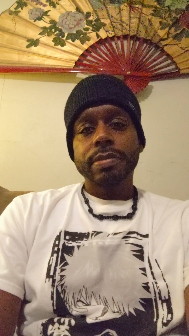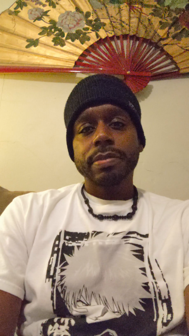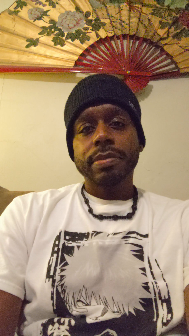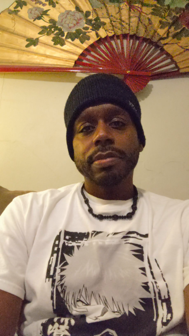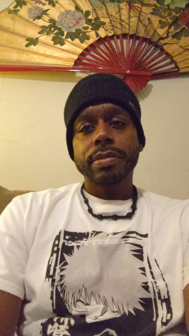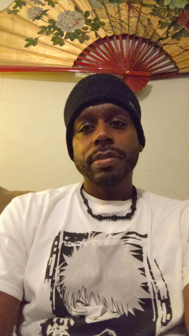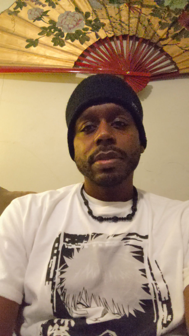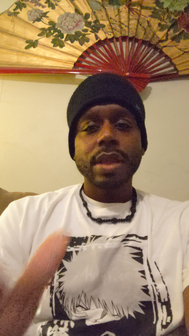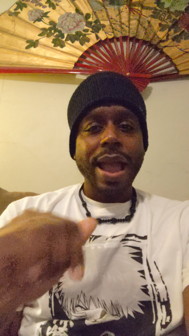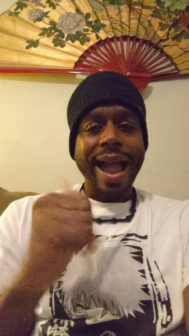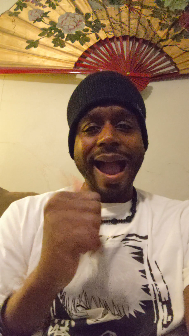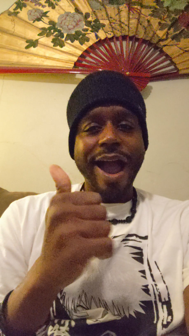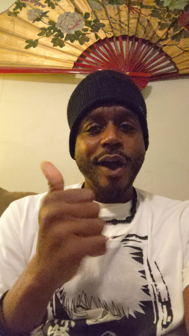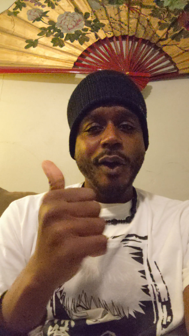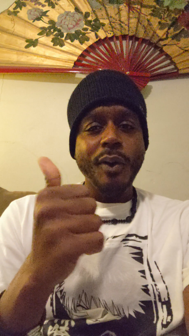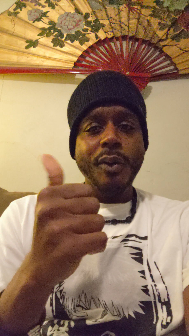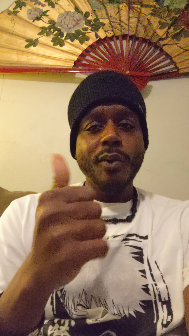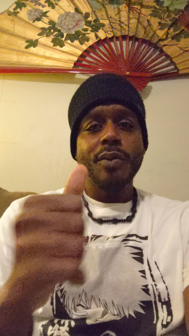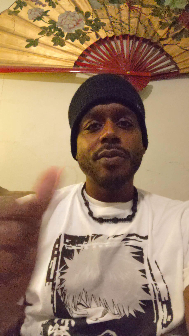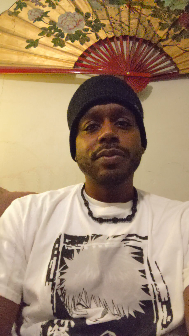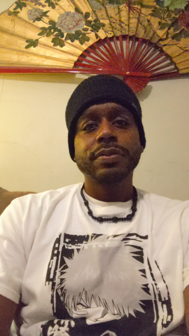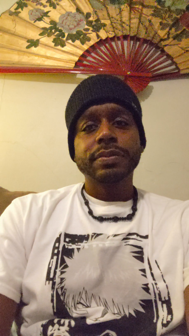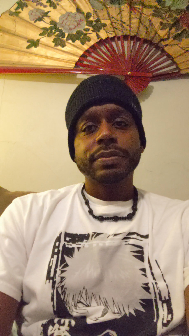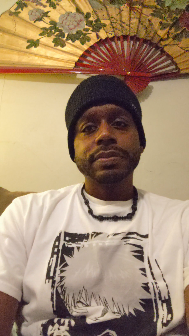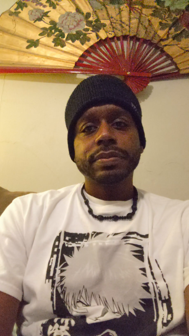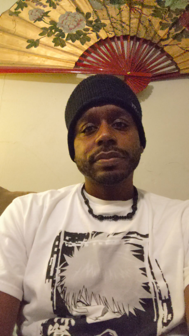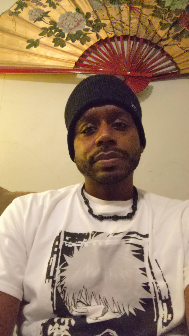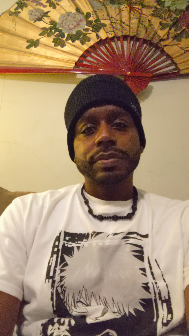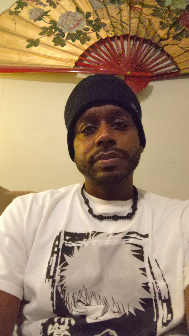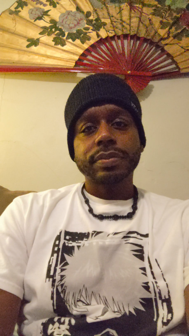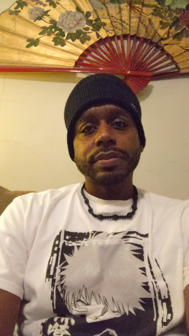how